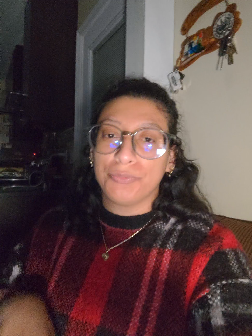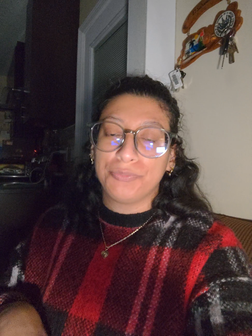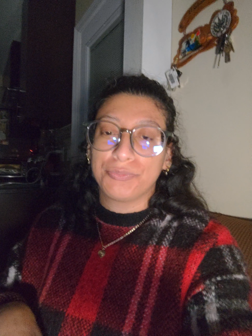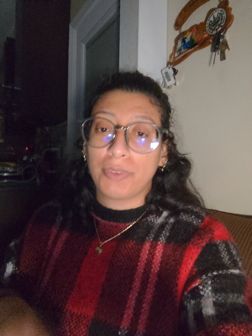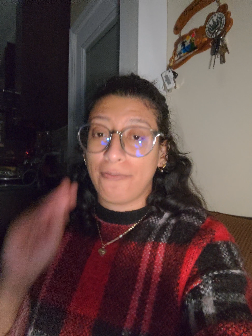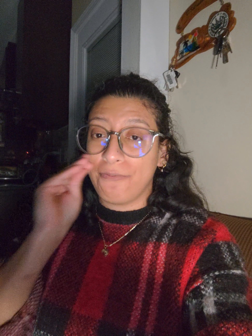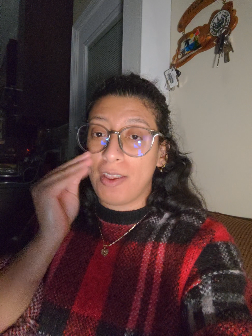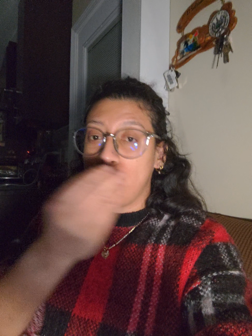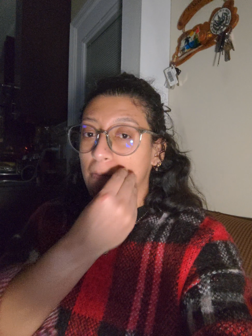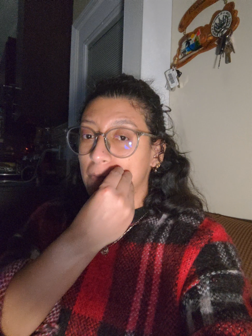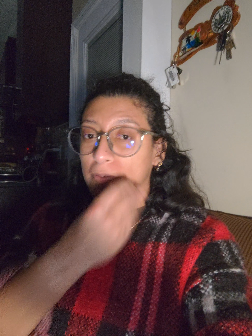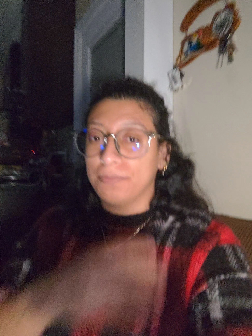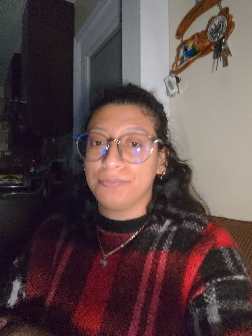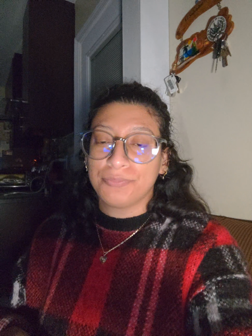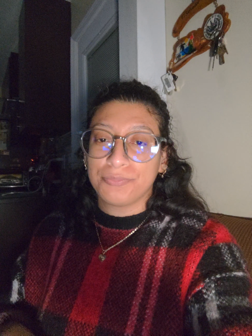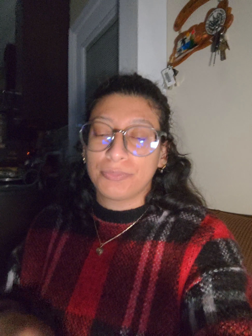flower